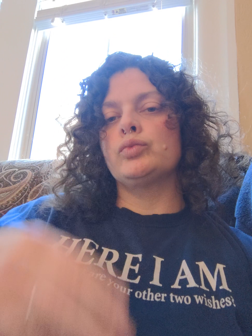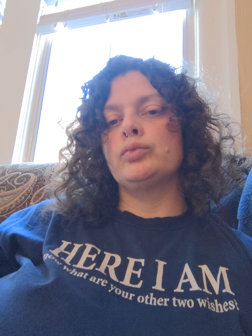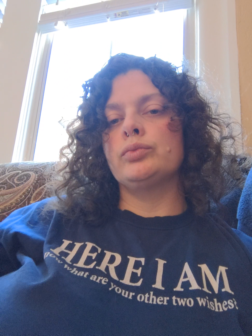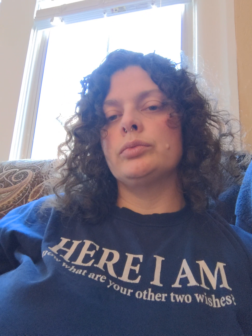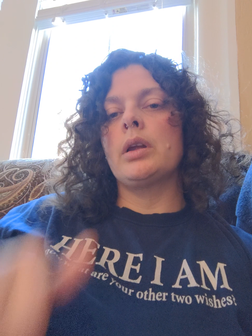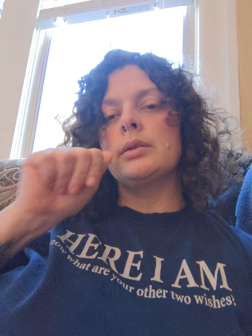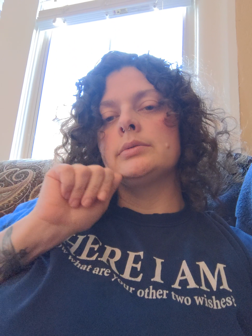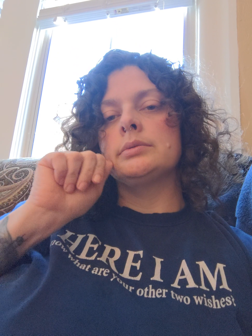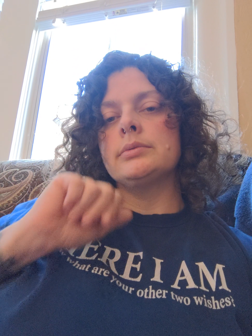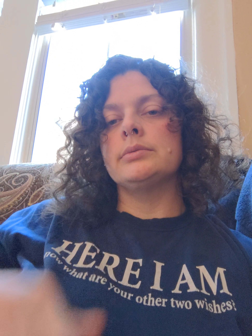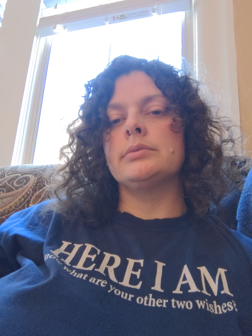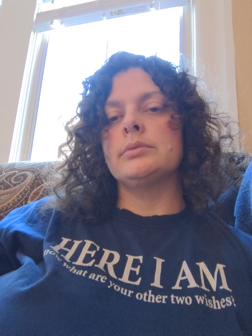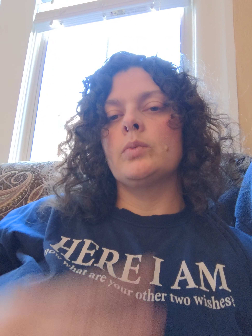aunt